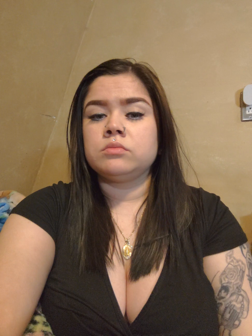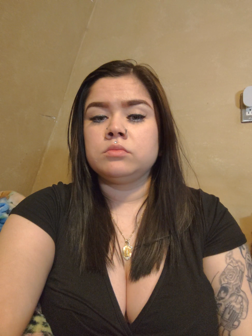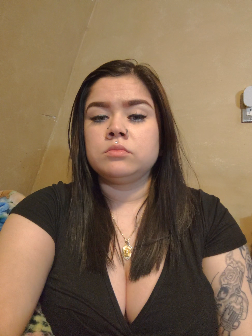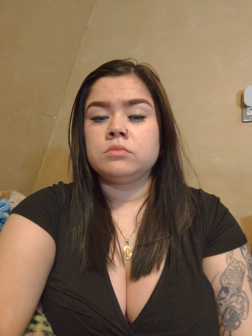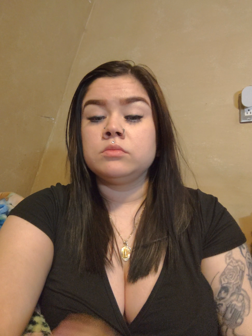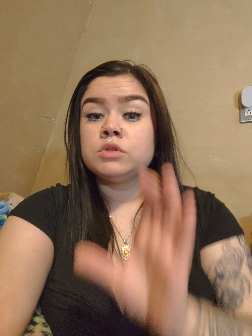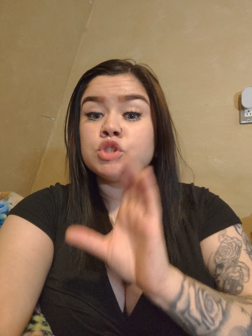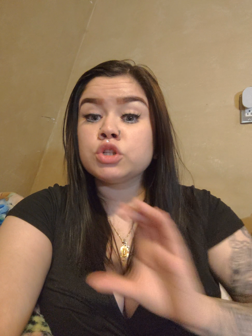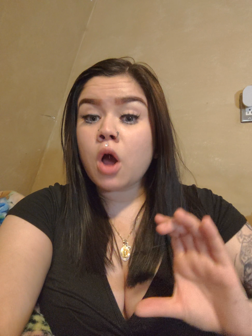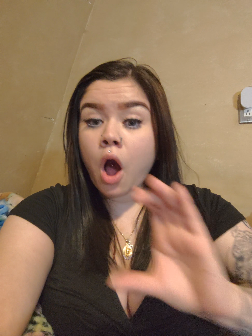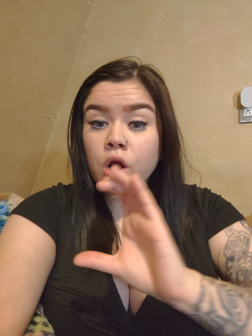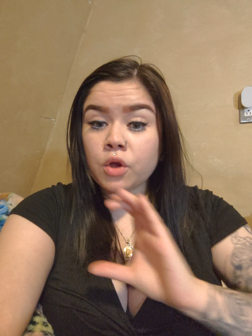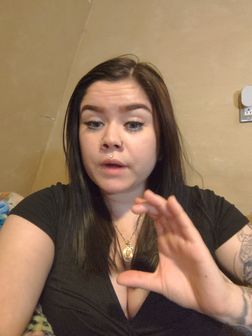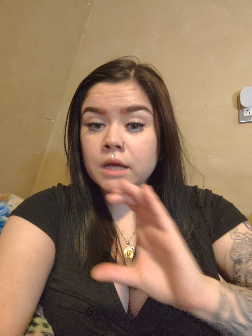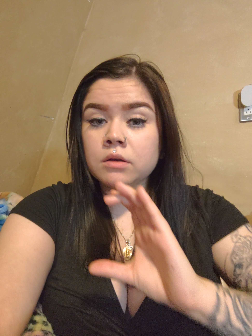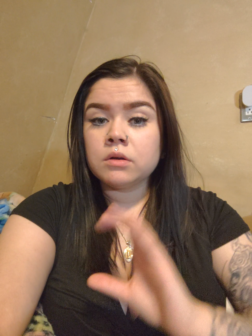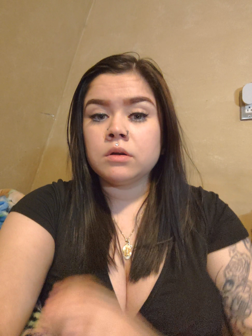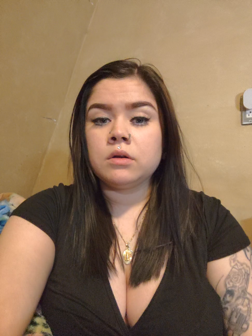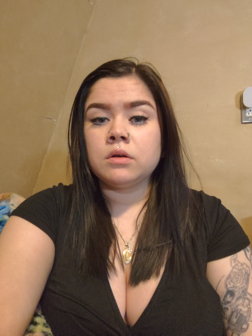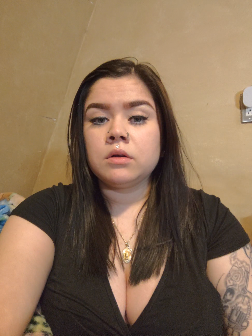chocolate